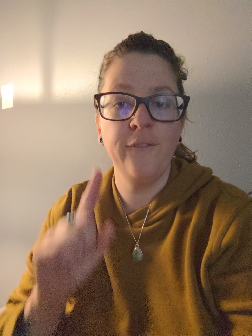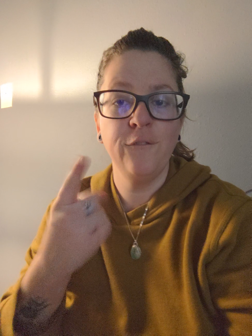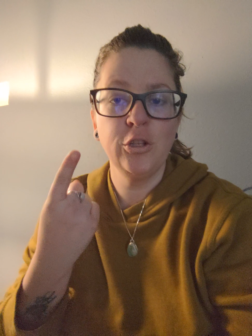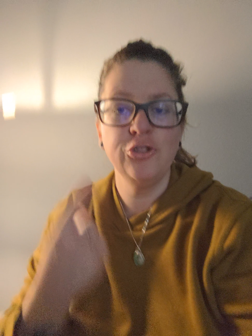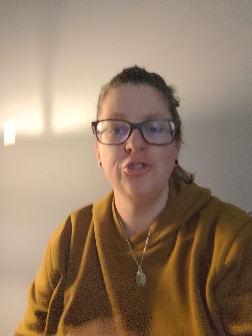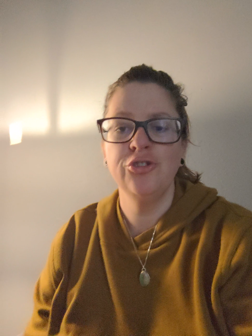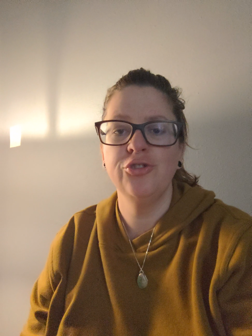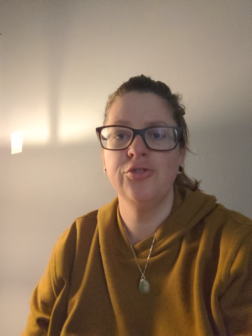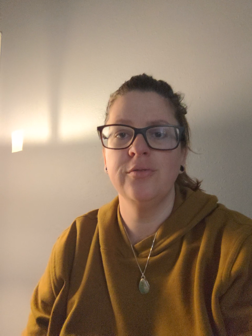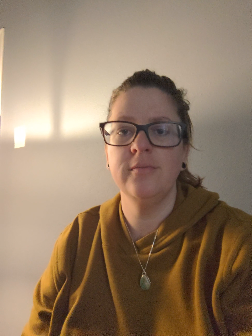first